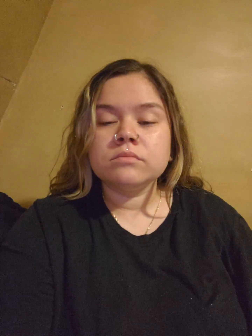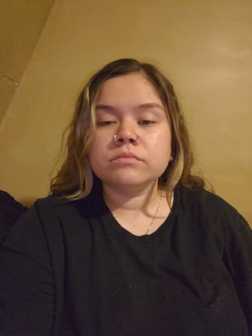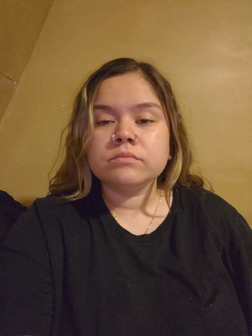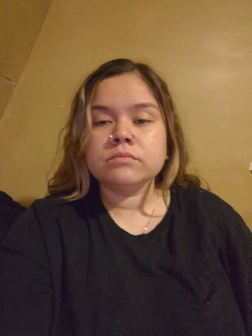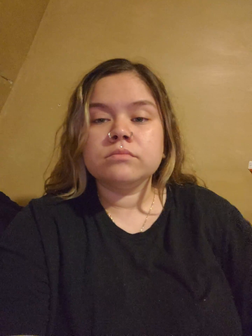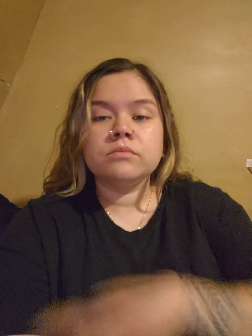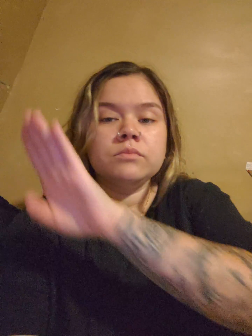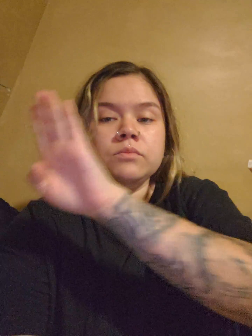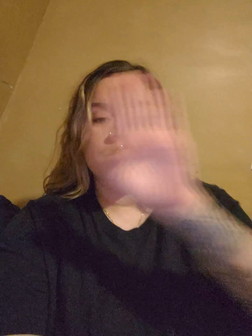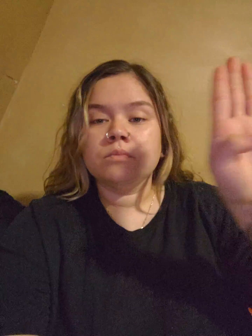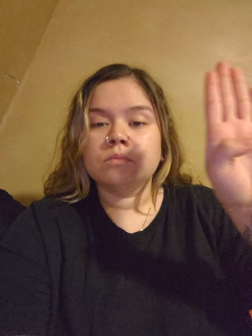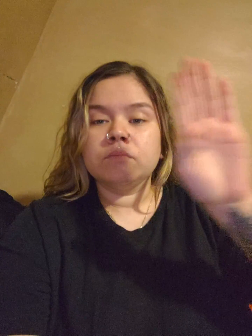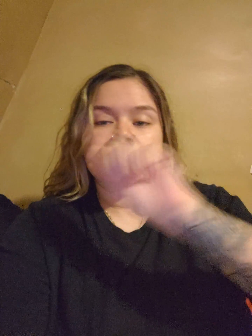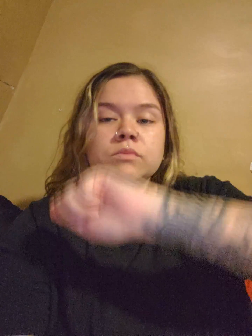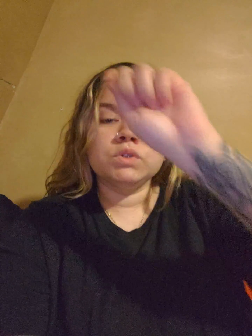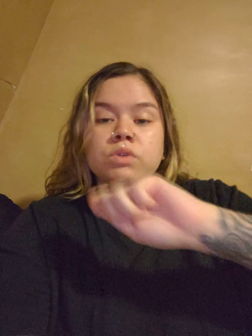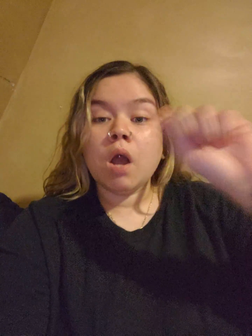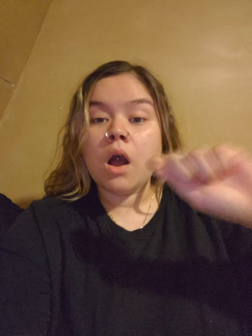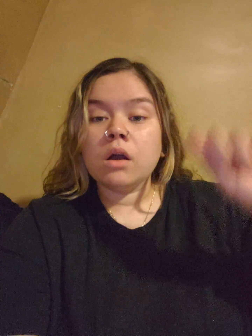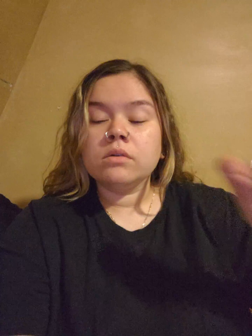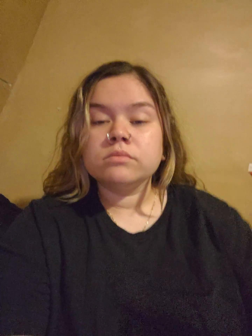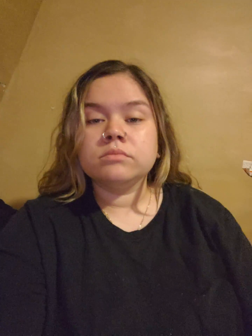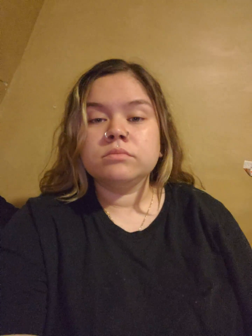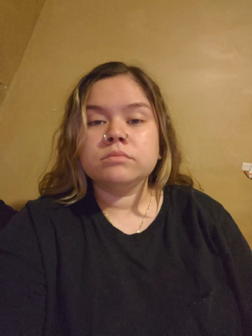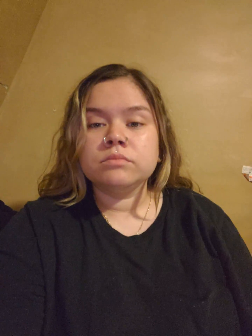chalk